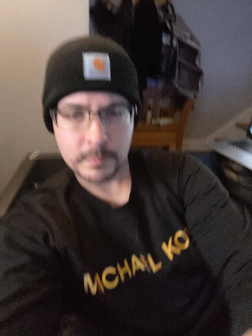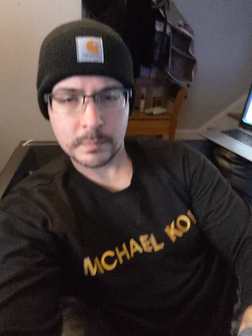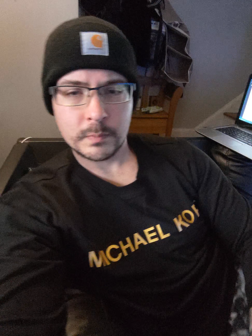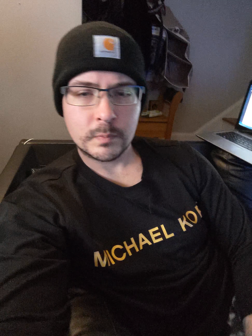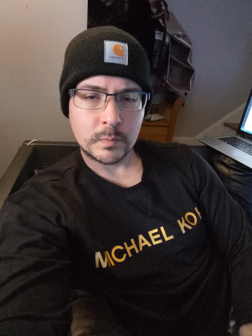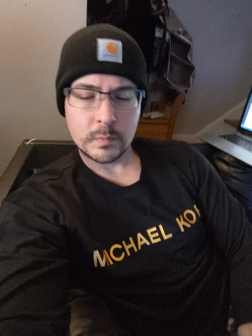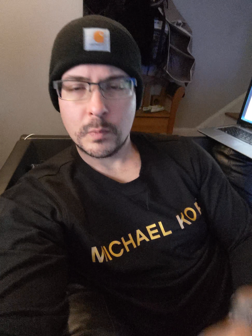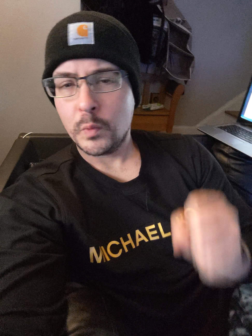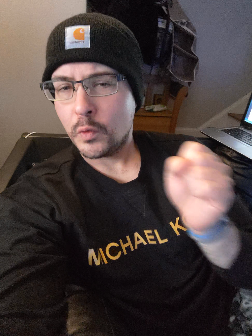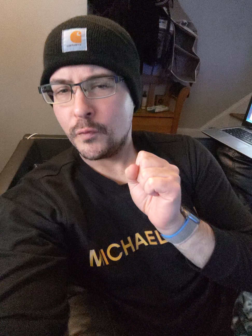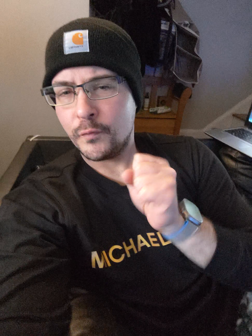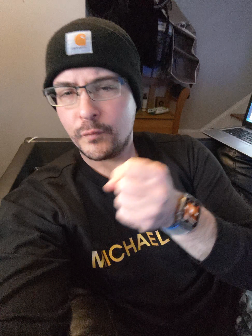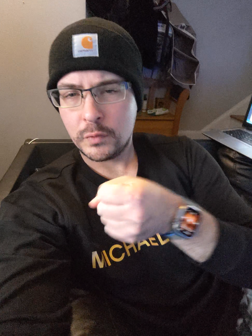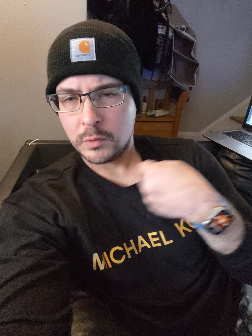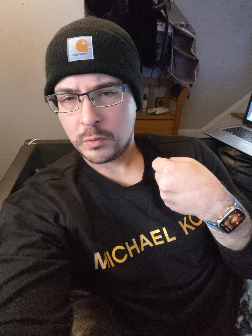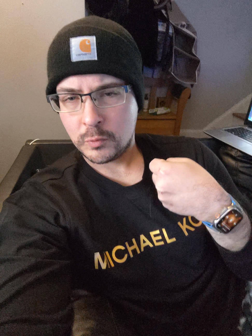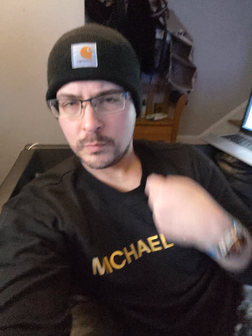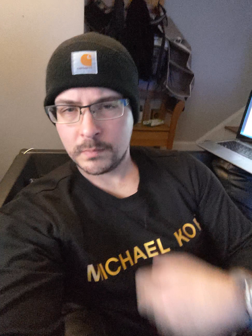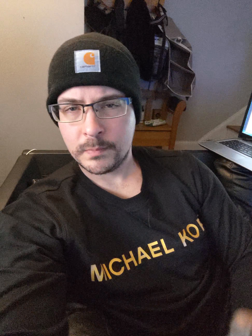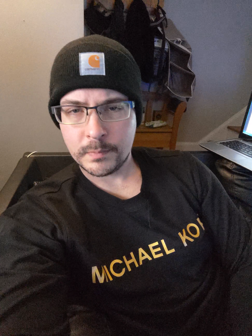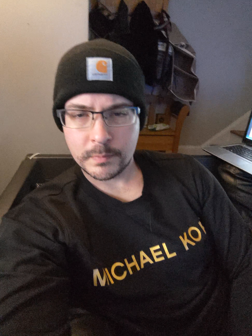refrigerator